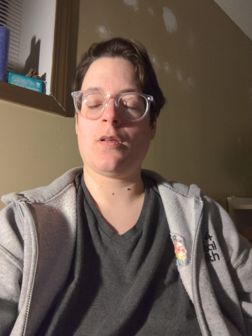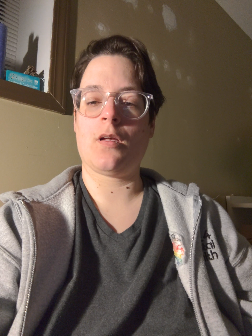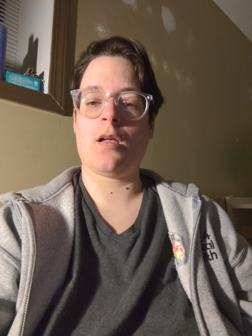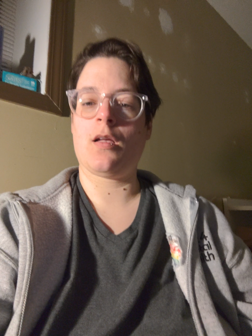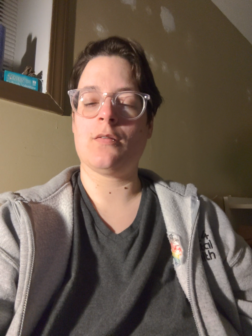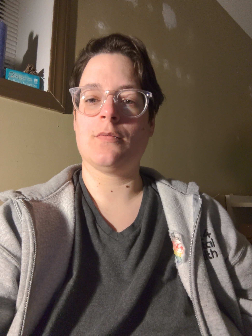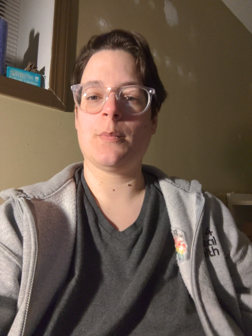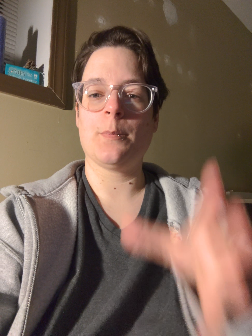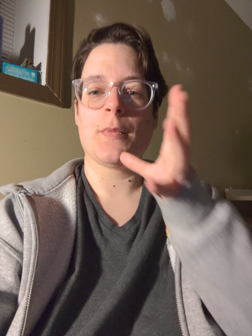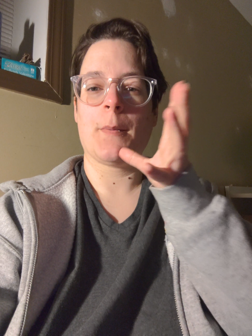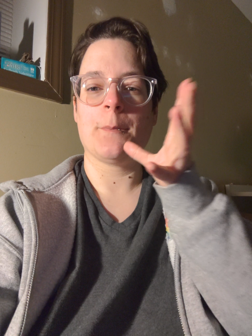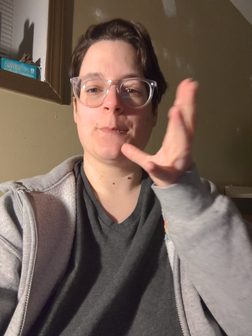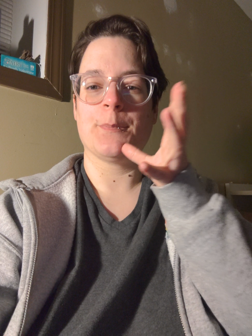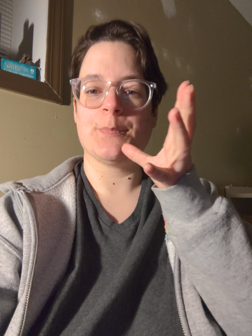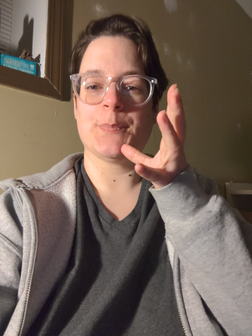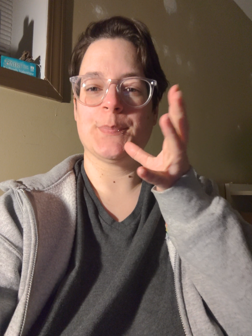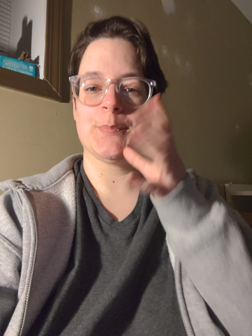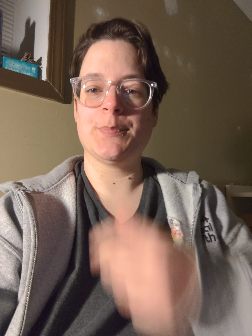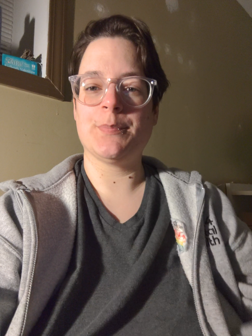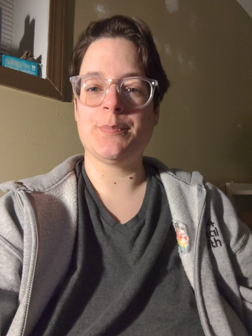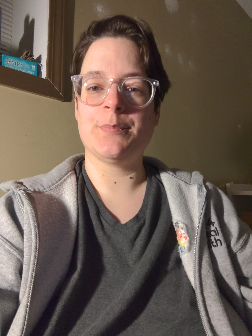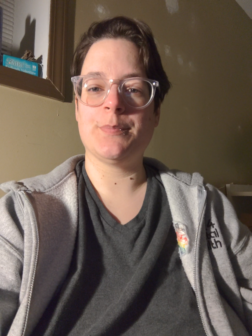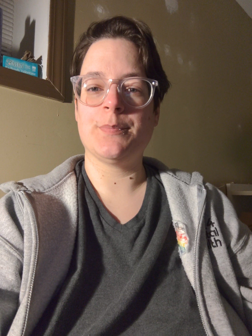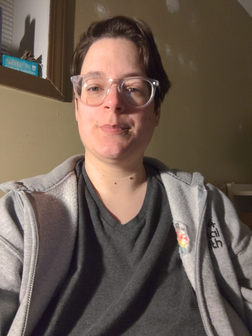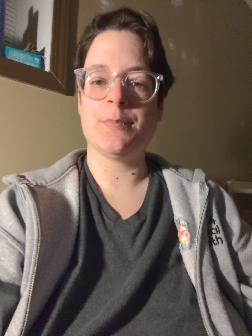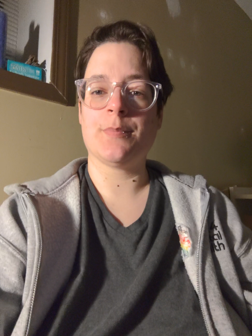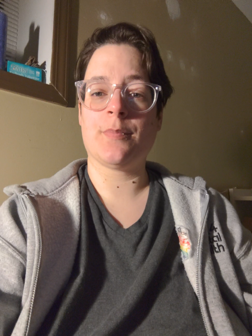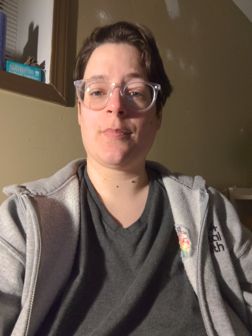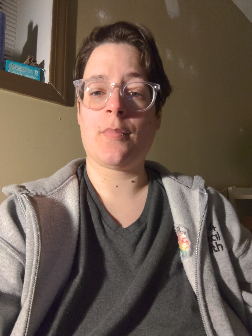mom